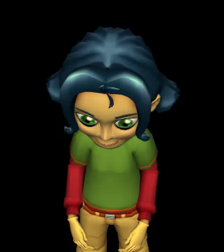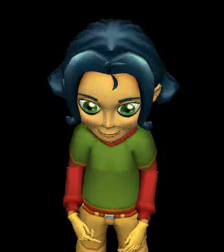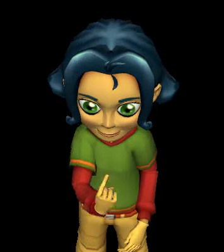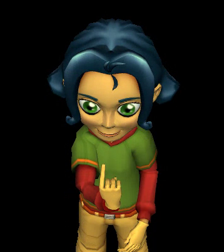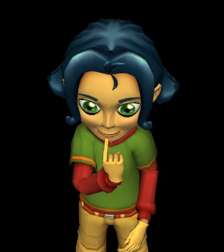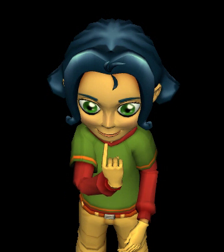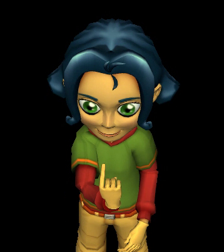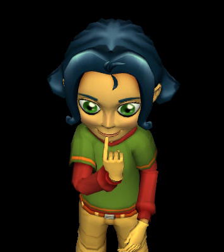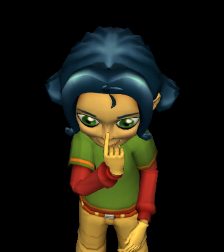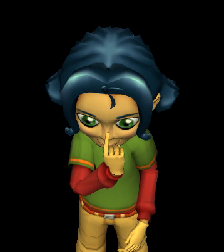أنف